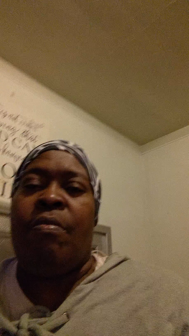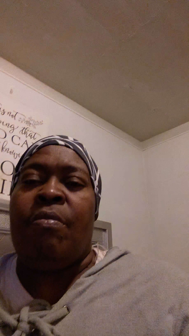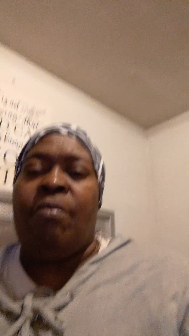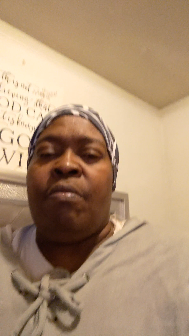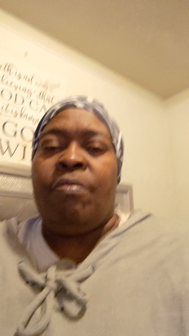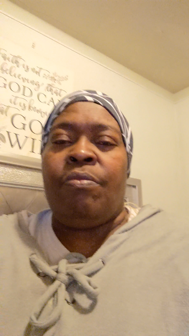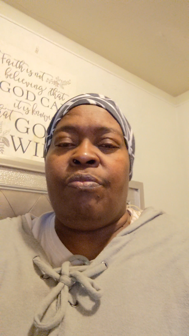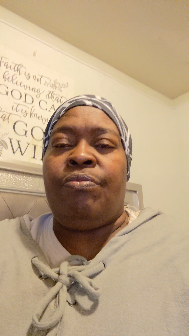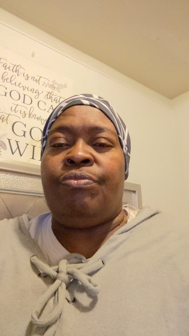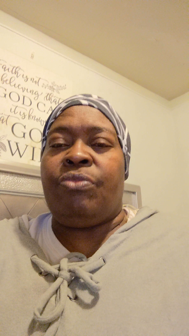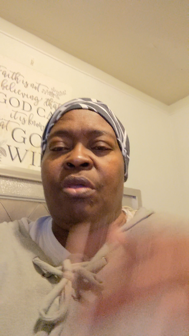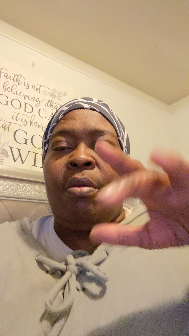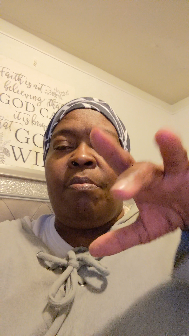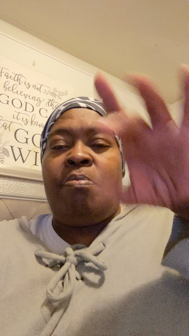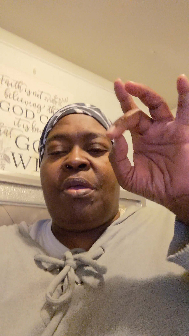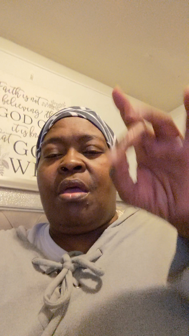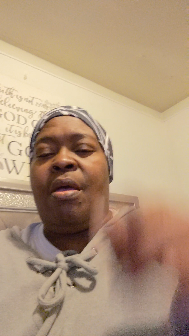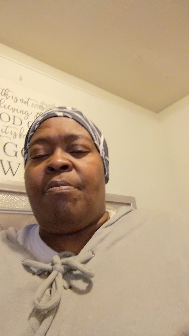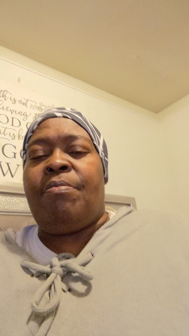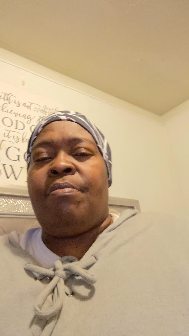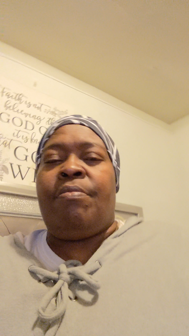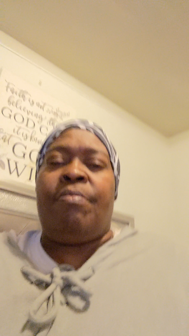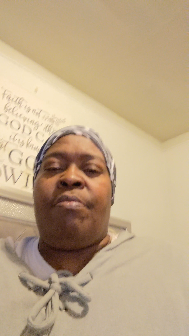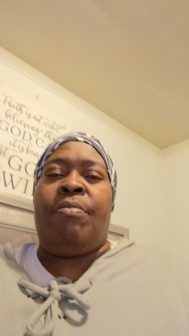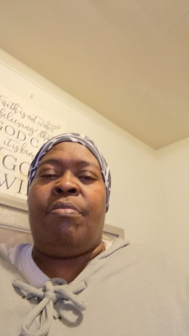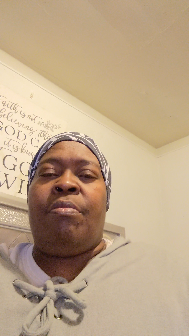pick